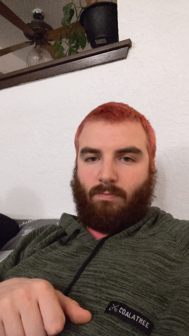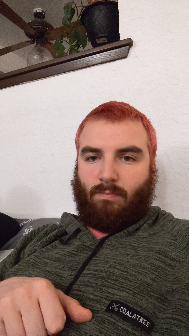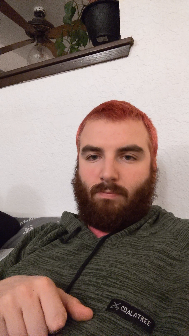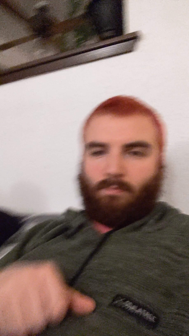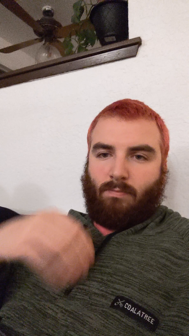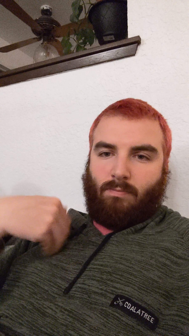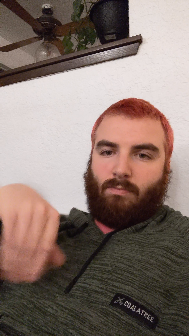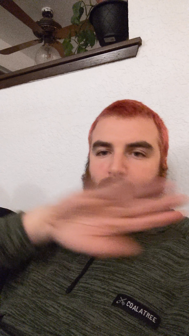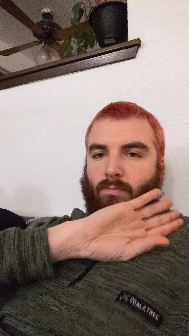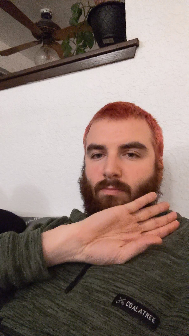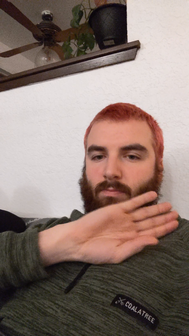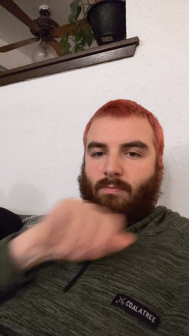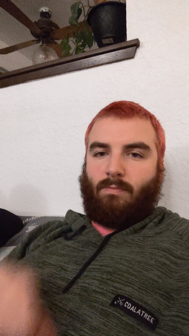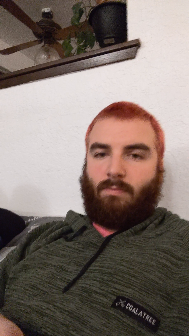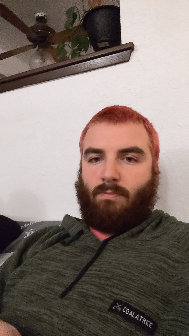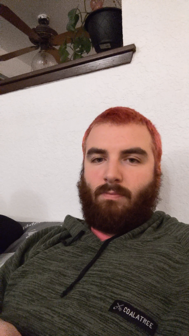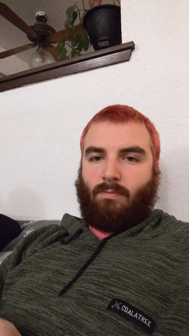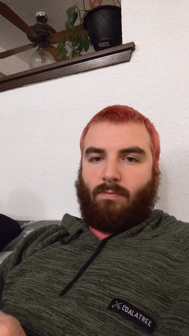scarf